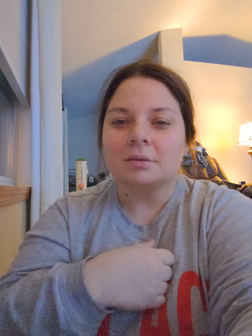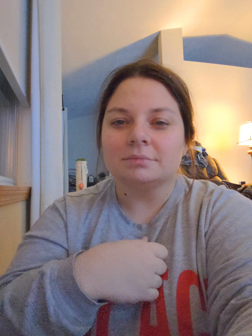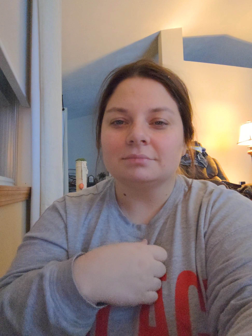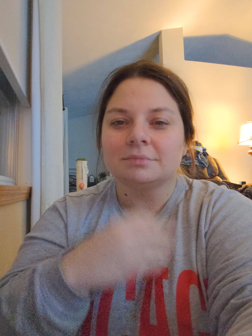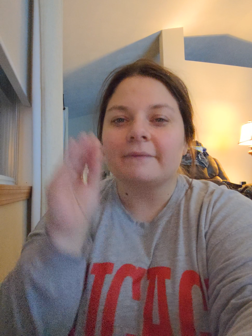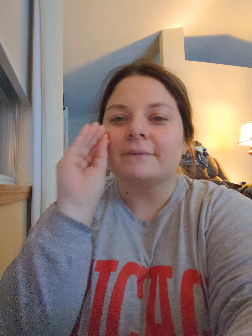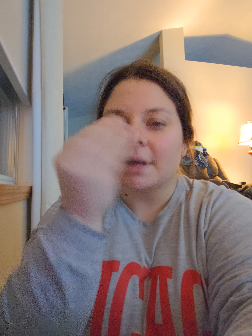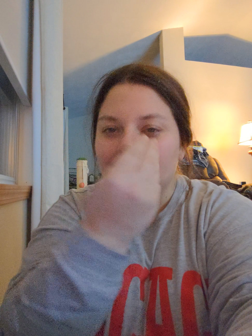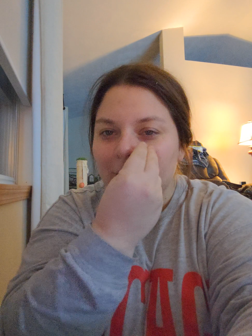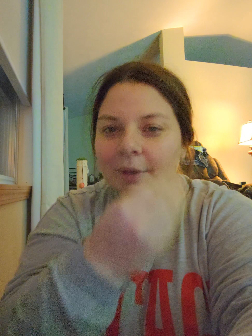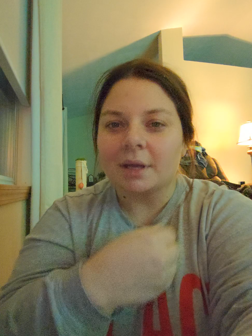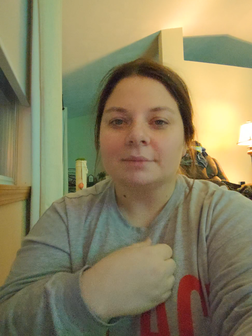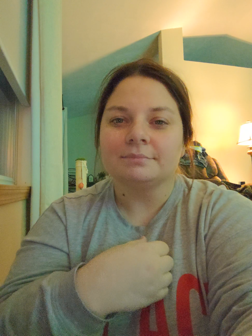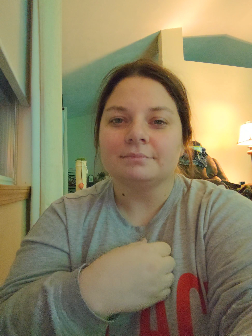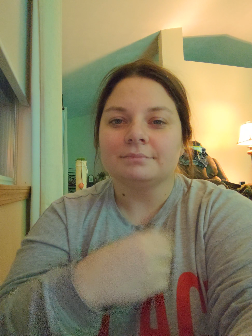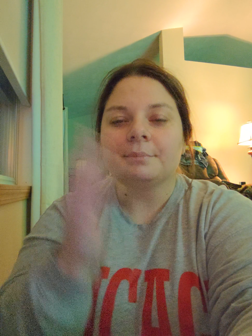flower